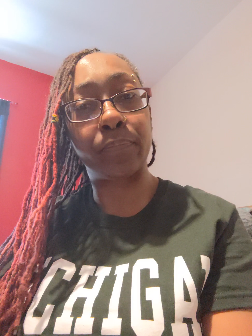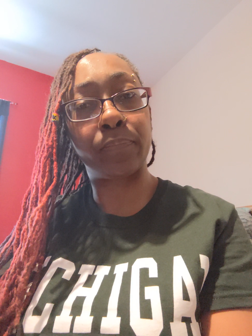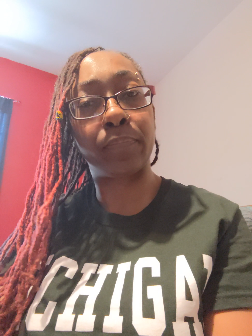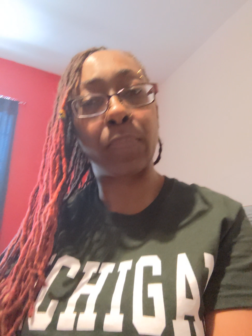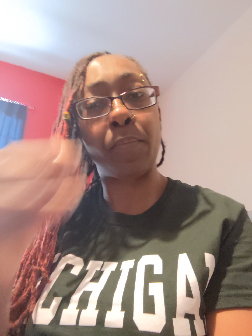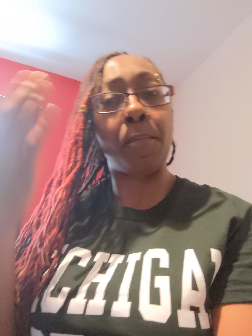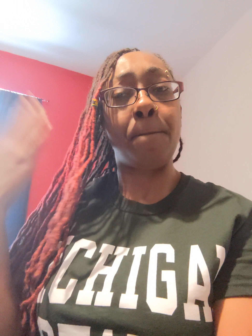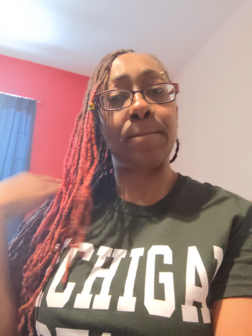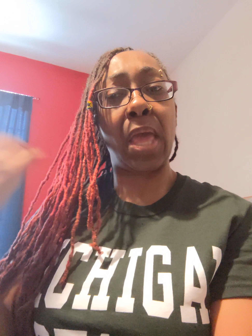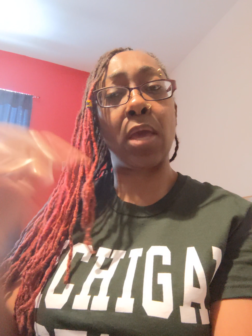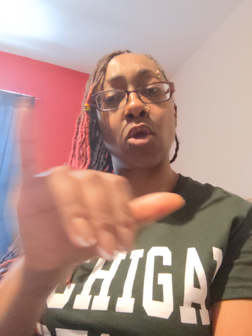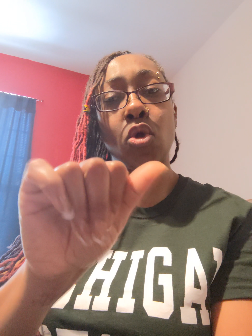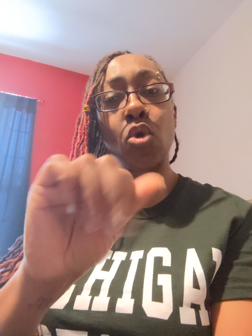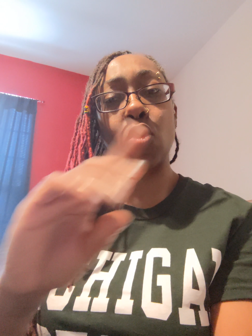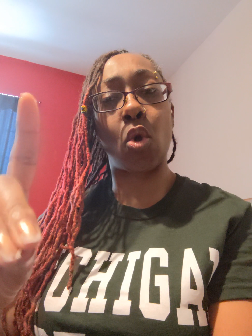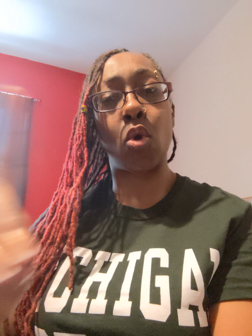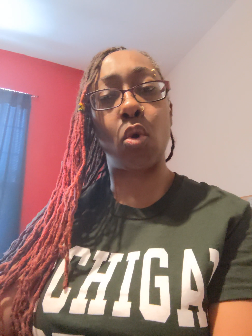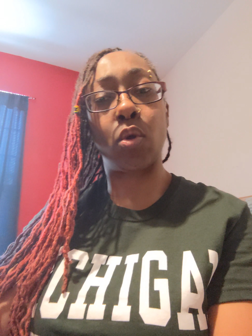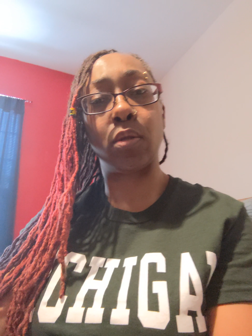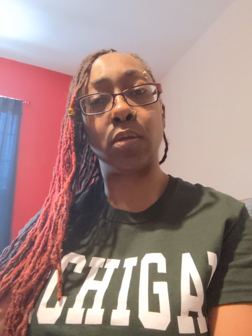backyard